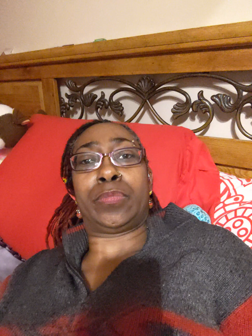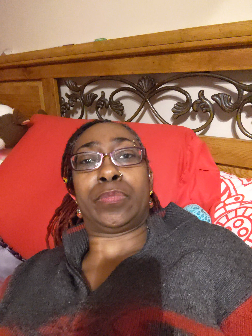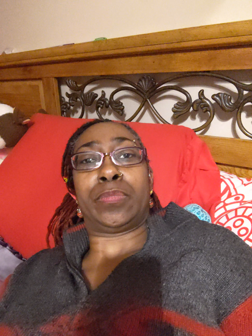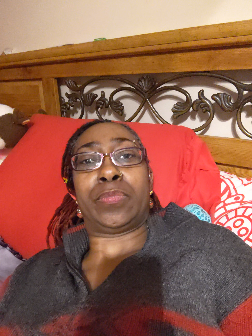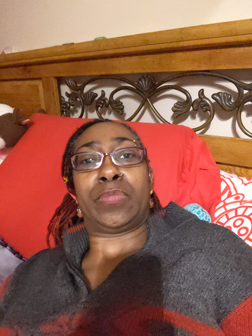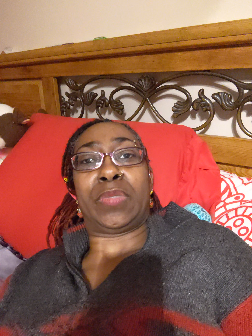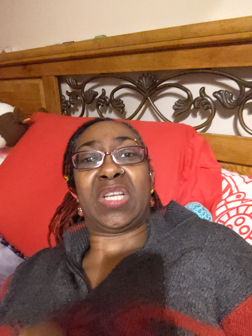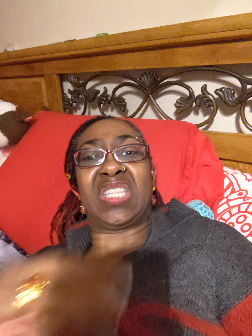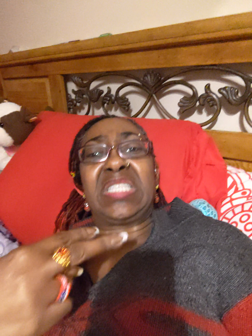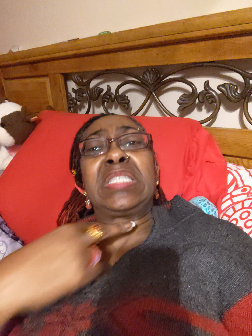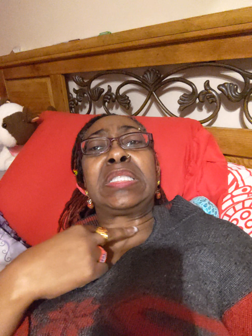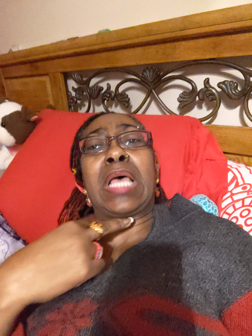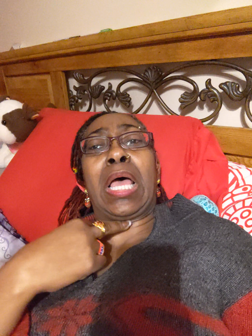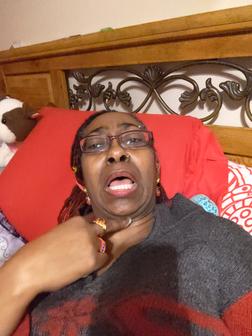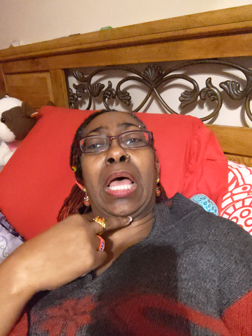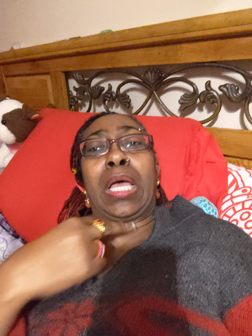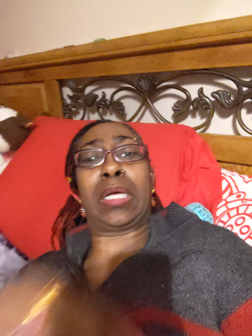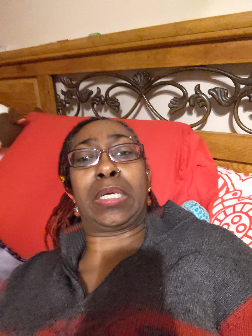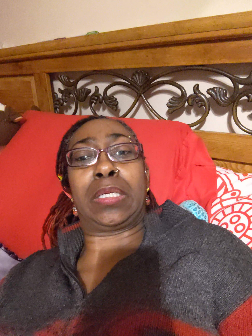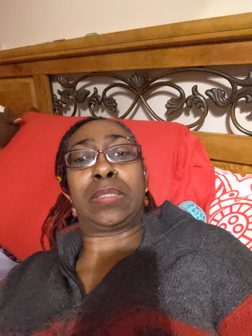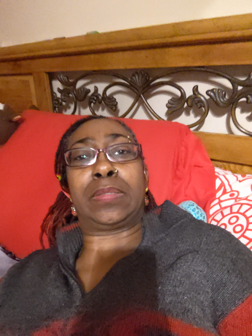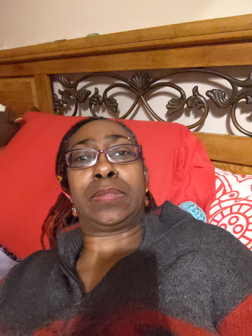stuck